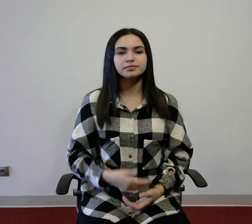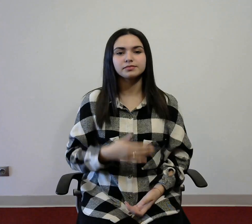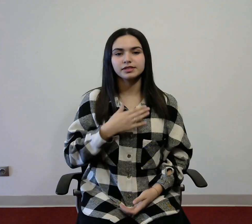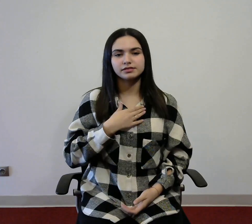mən